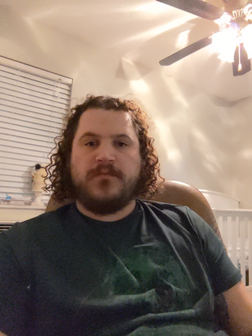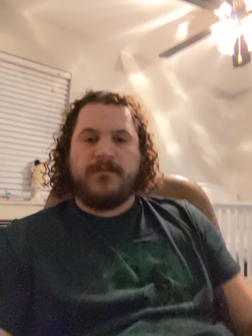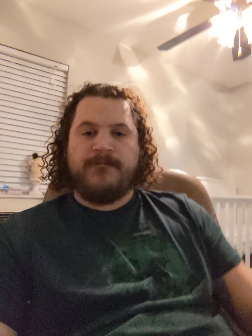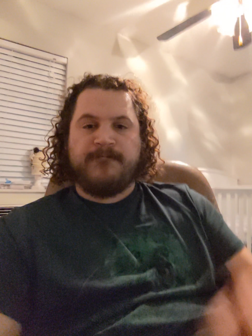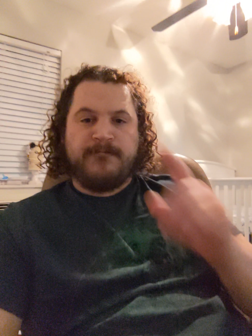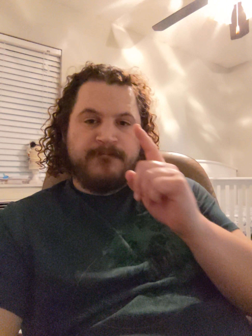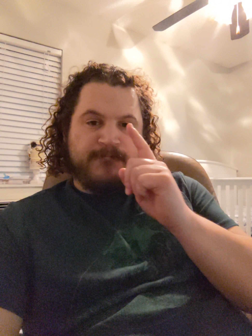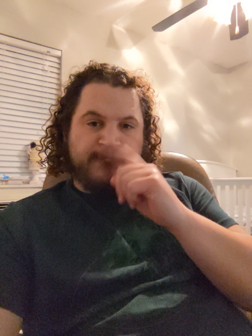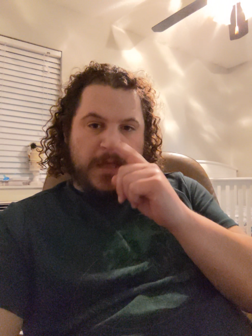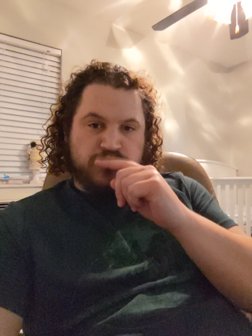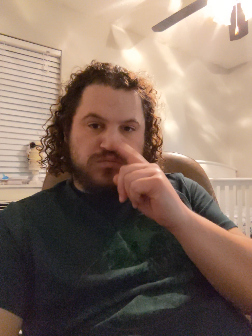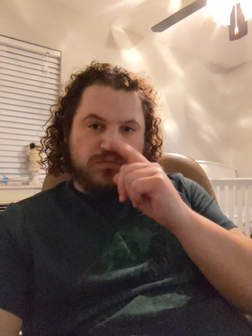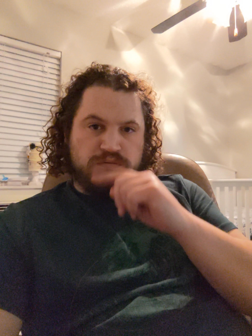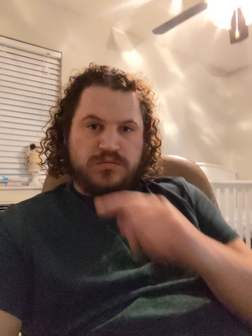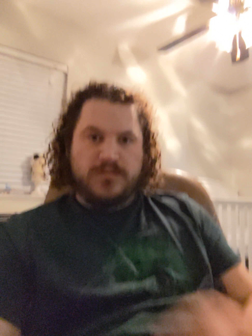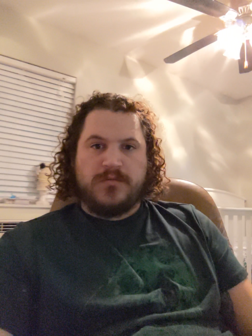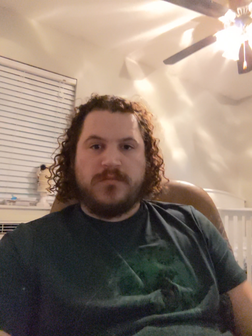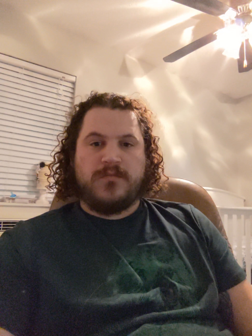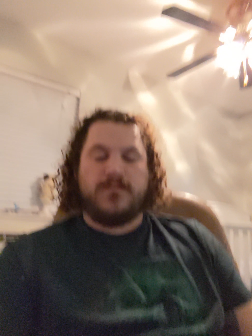mouse